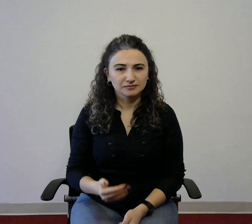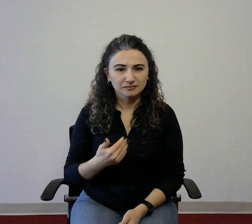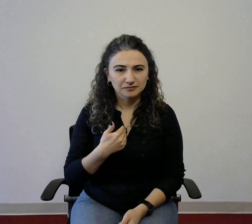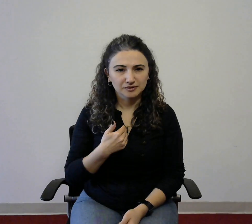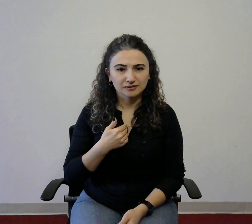mən